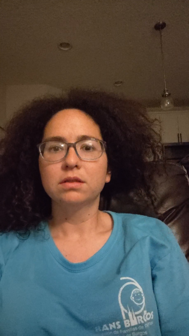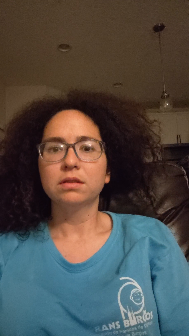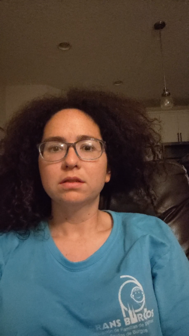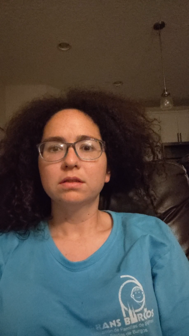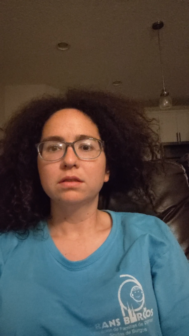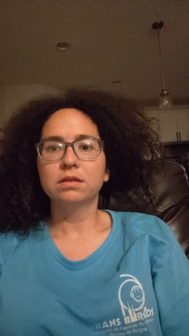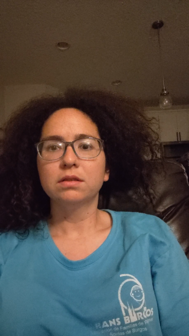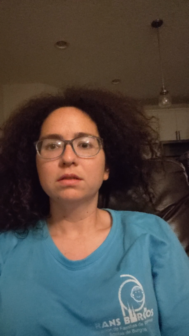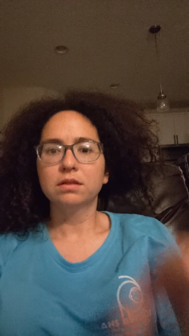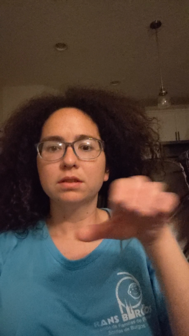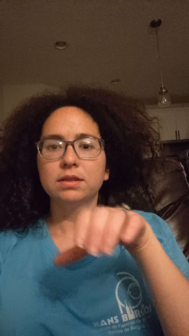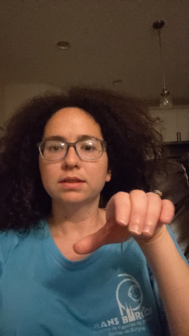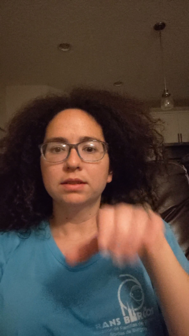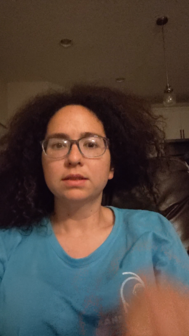does